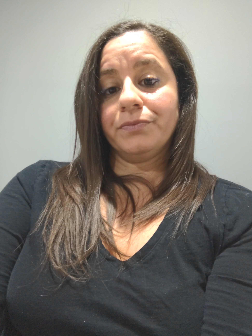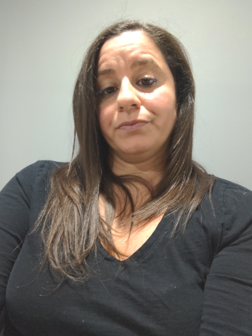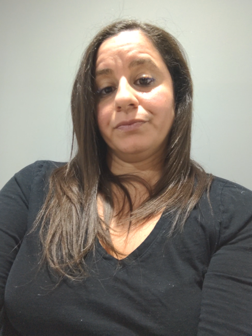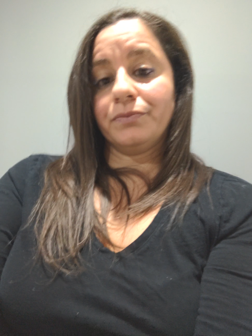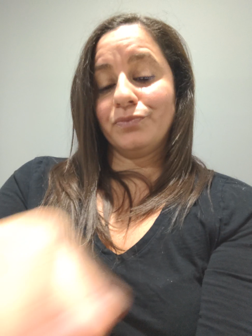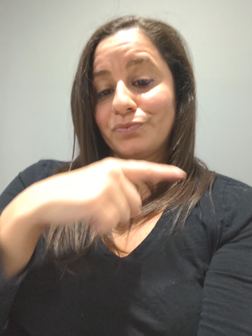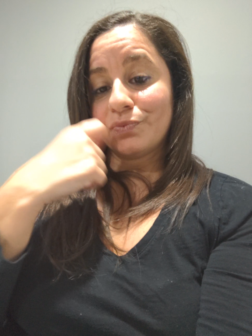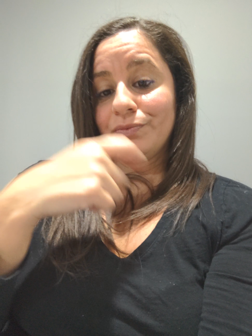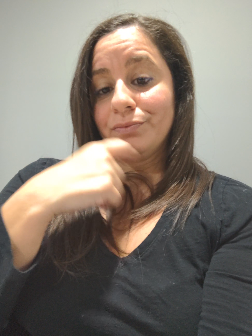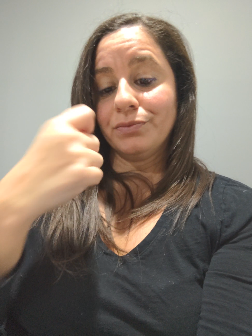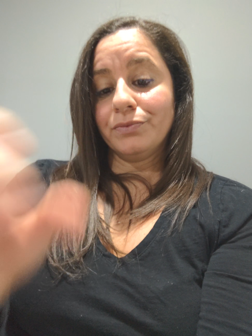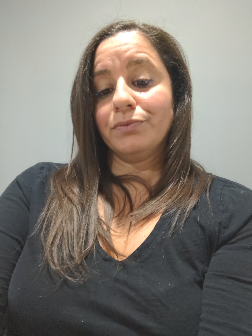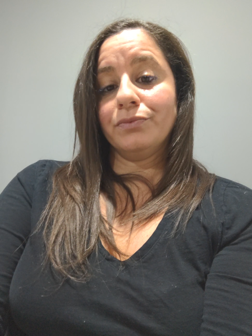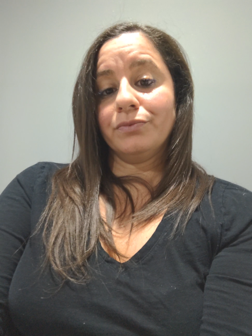dryer